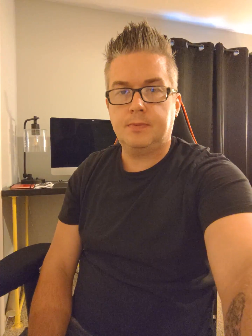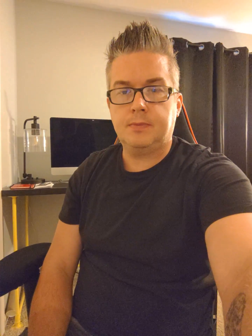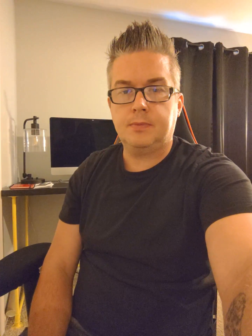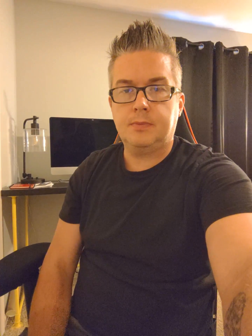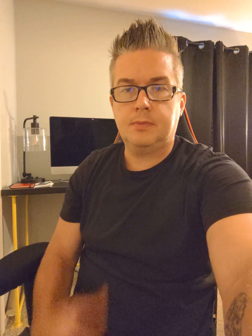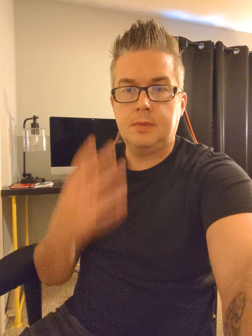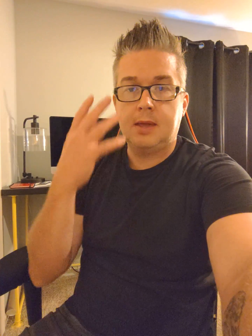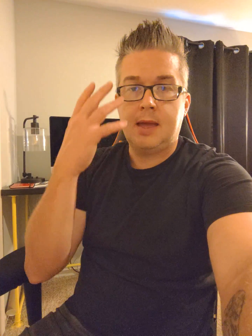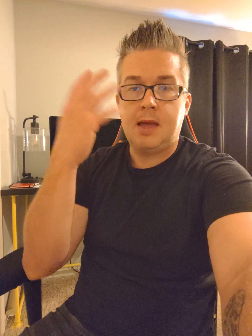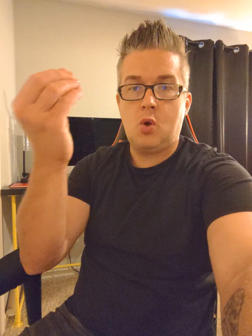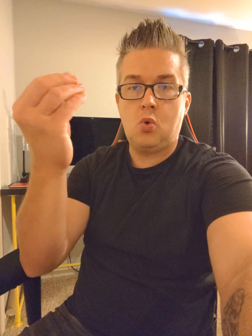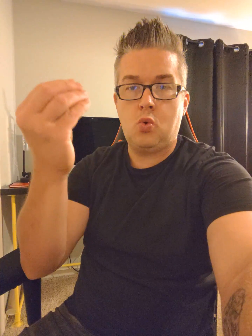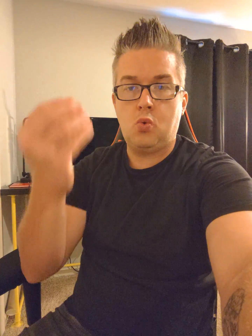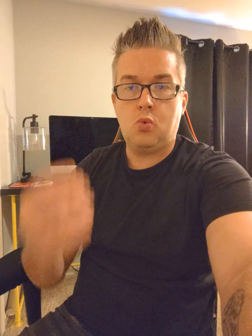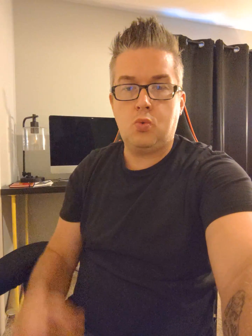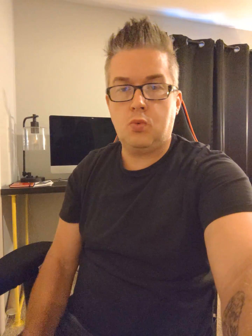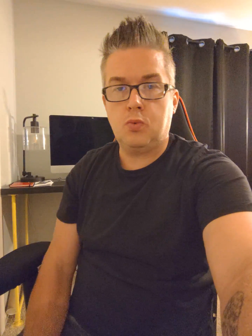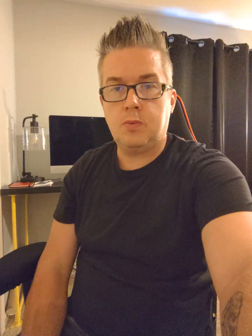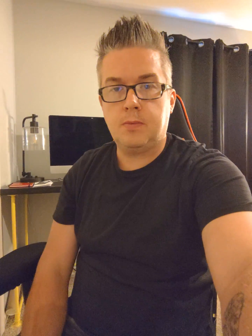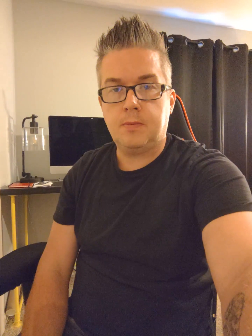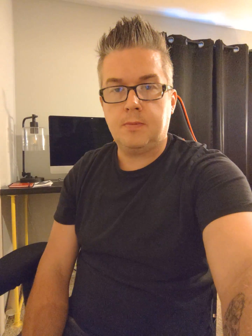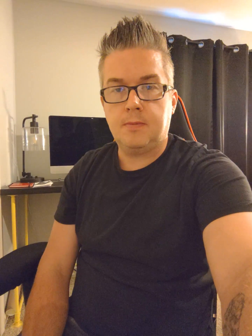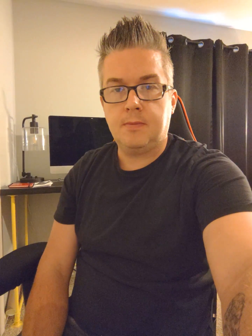going to